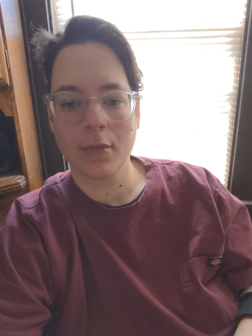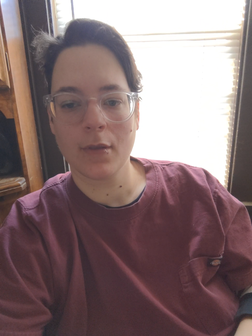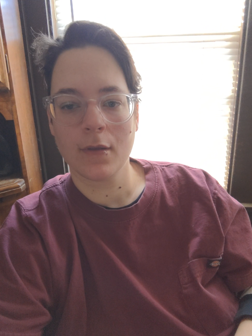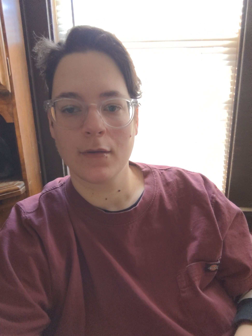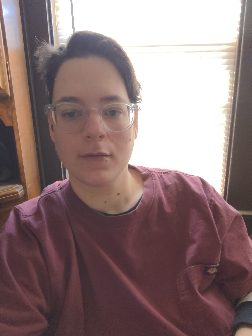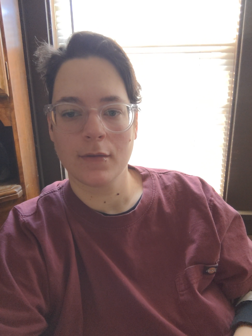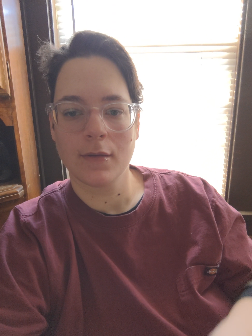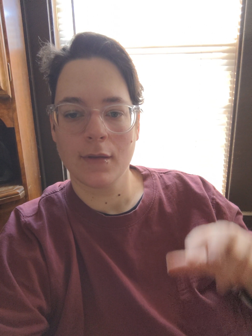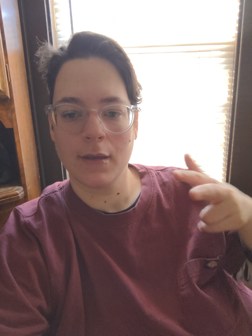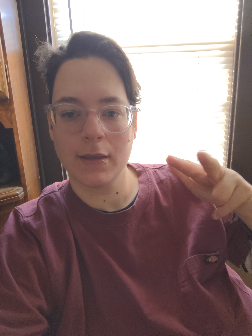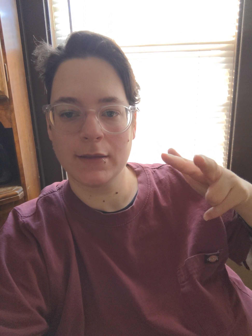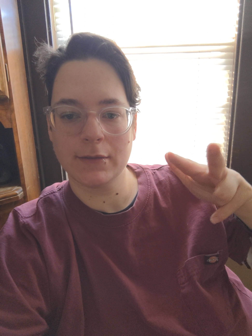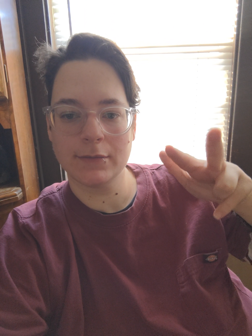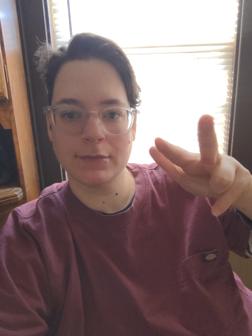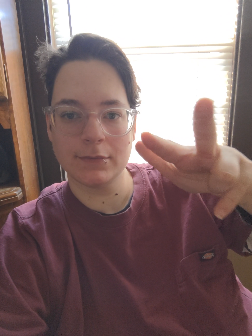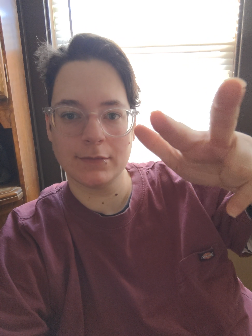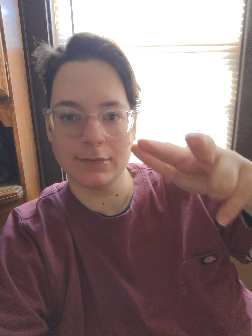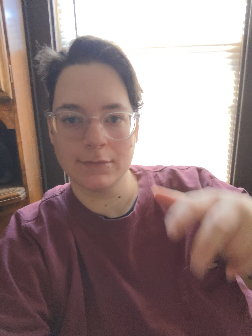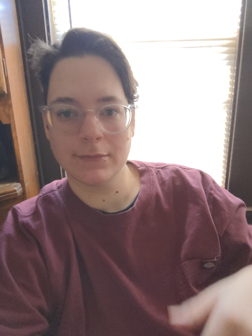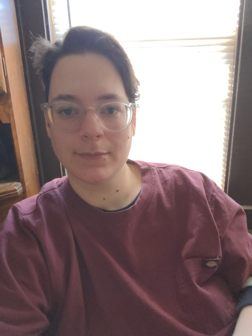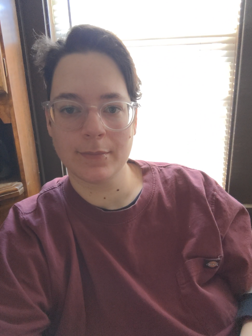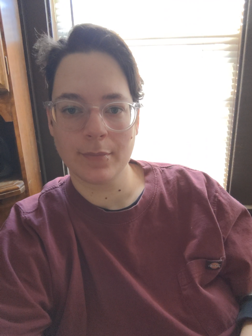helicopter